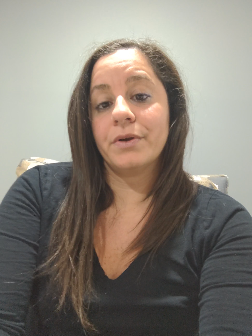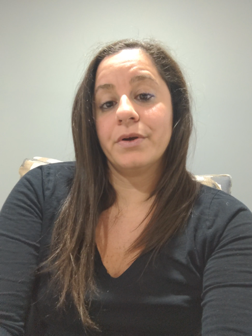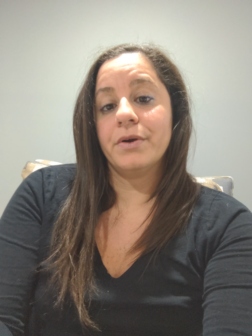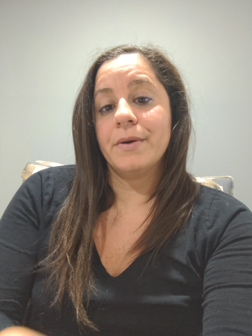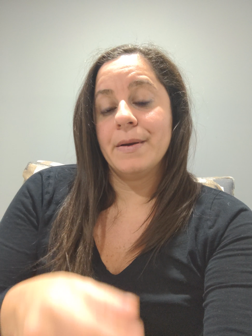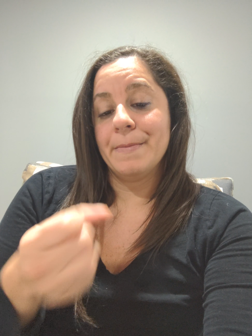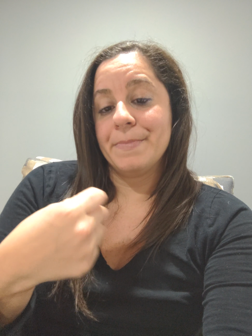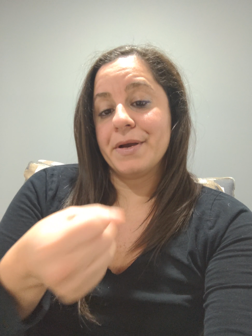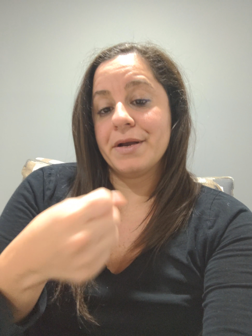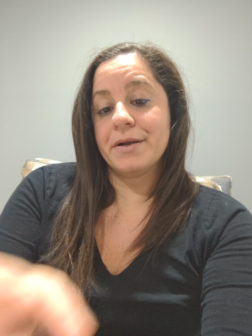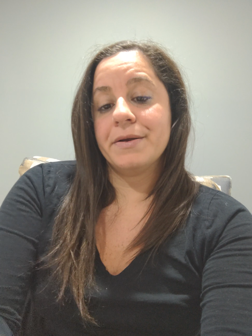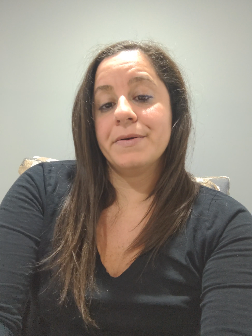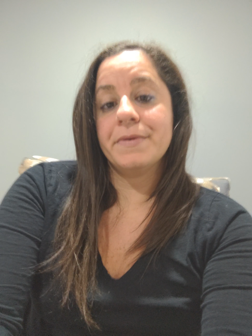make